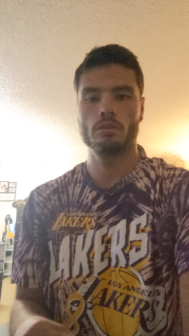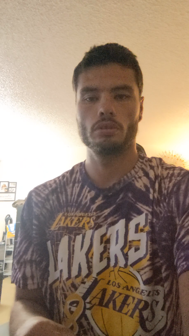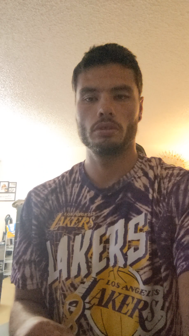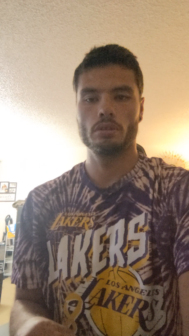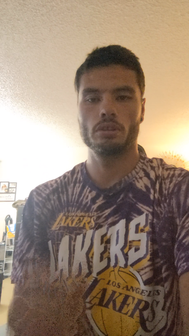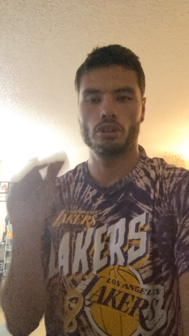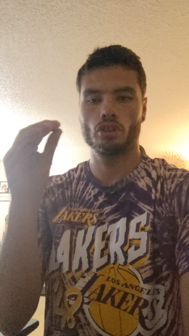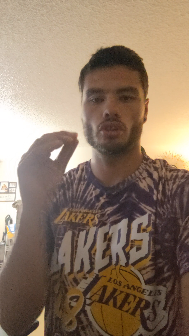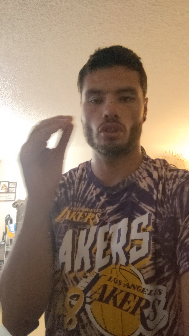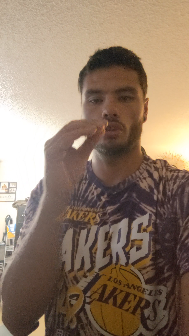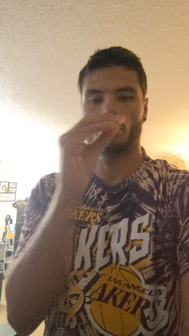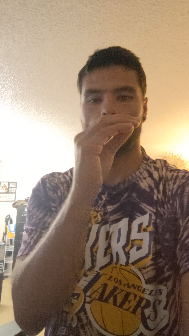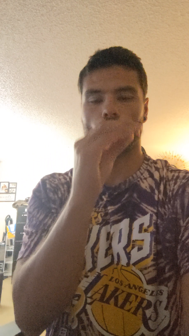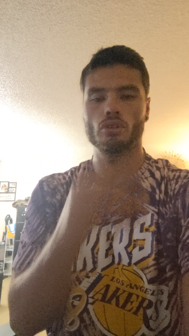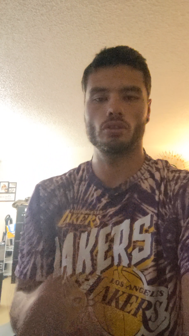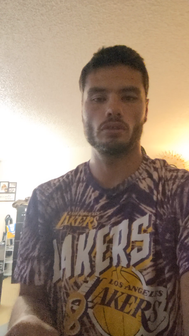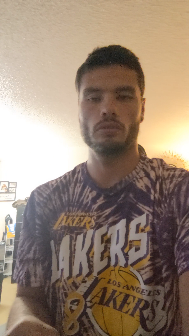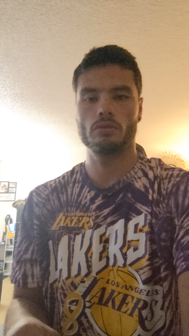dinosaur